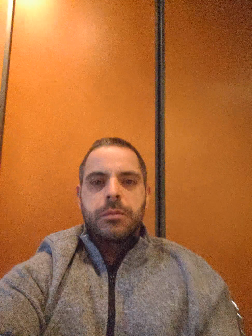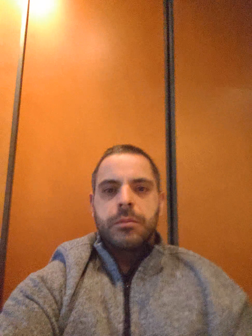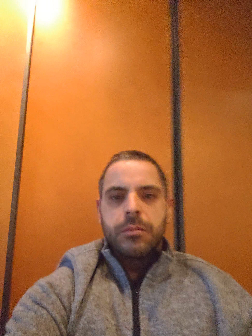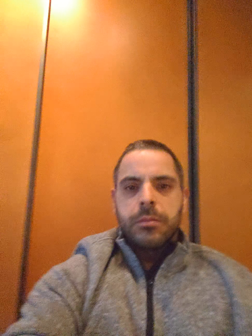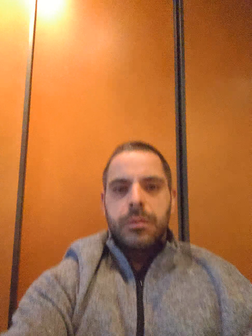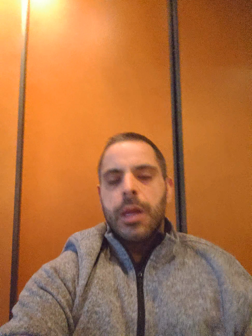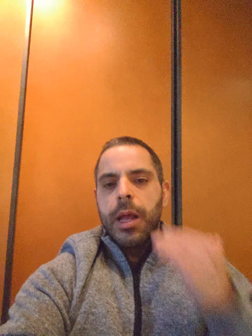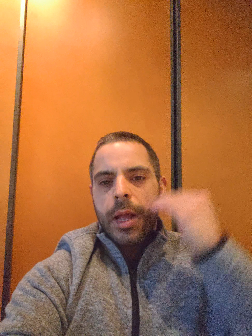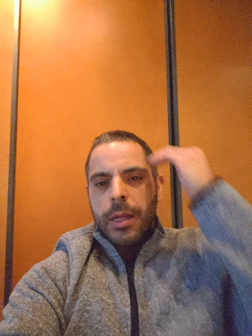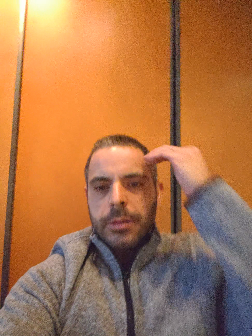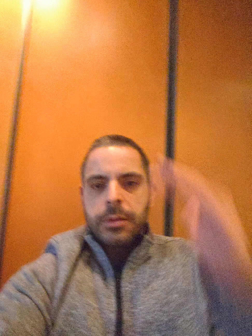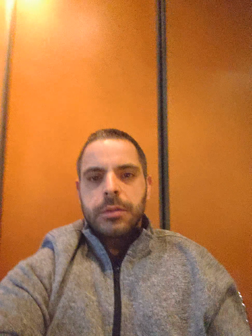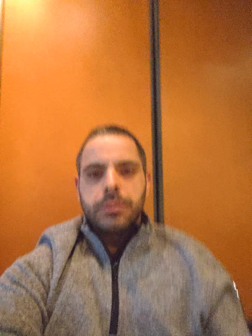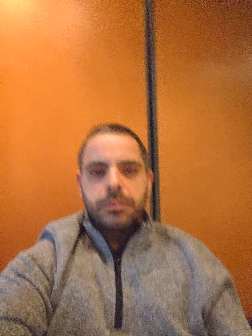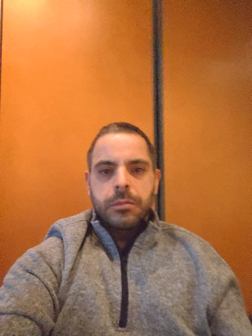head